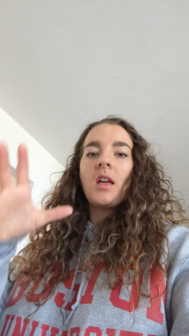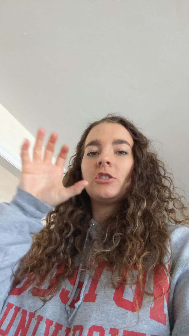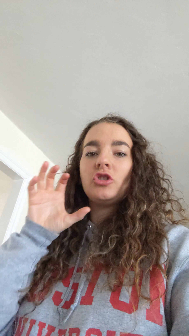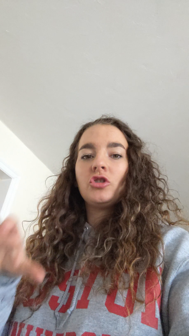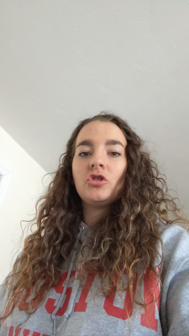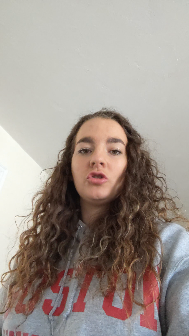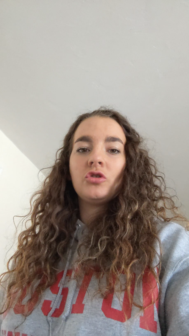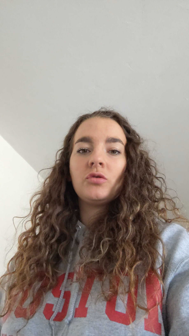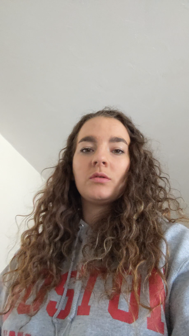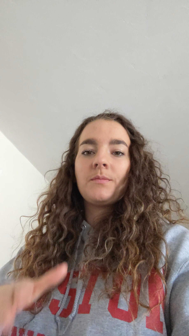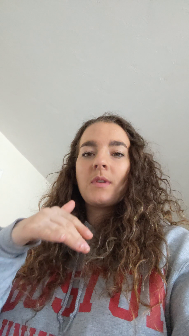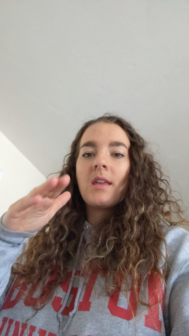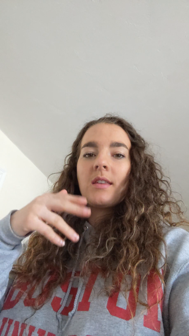pet's name